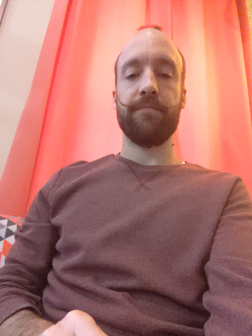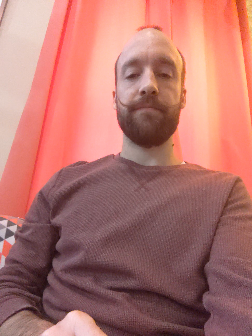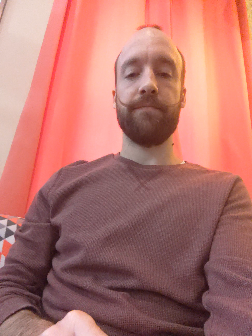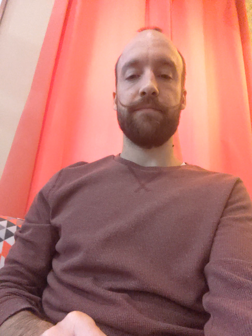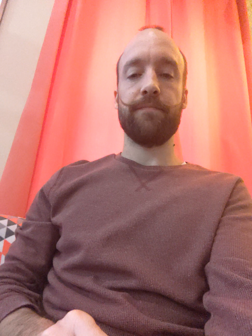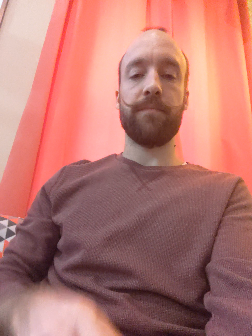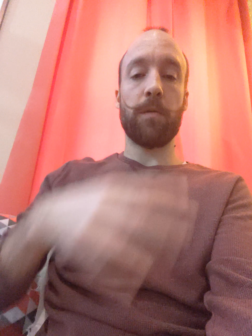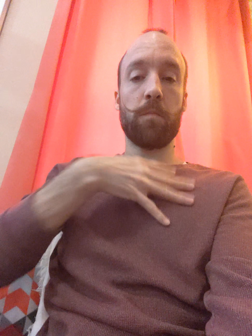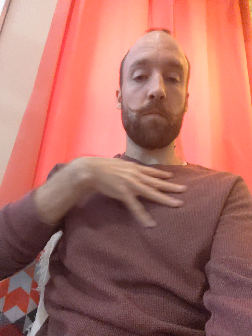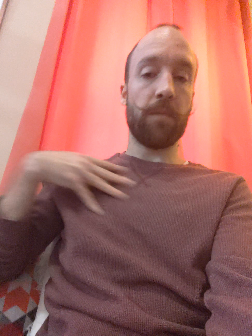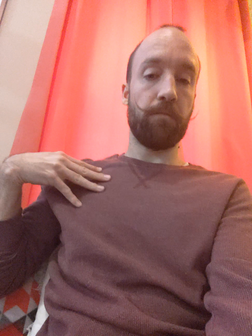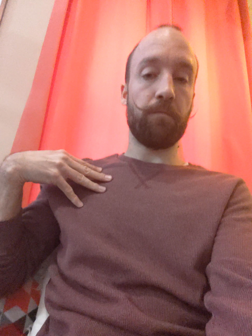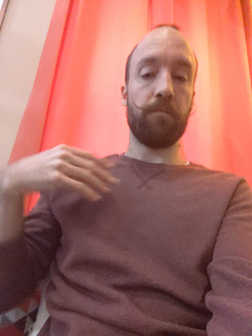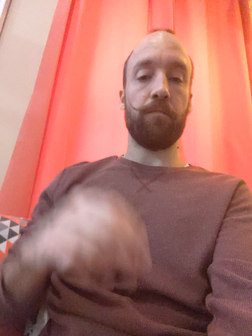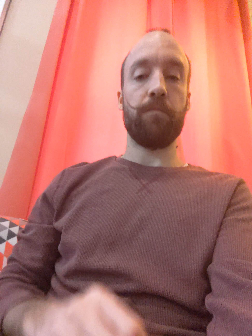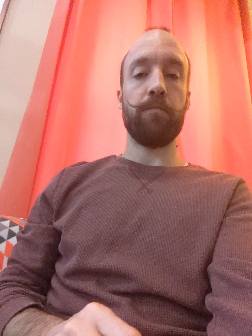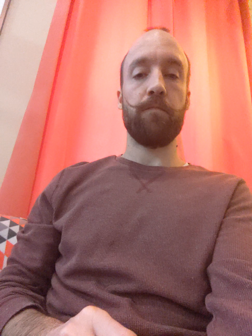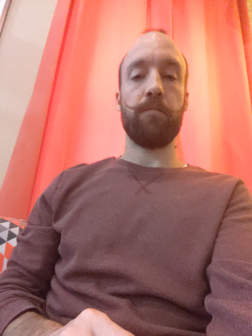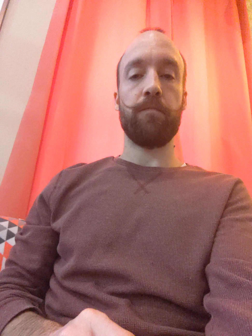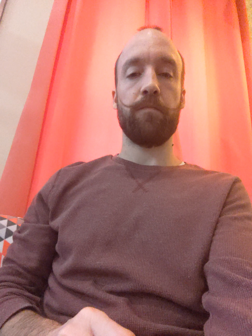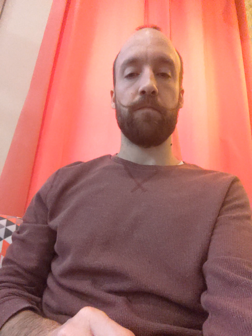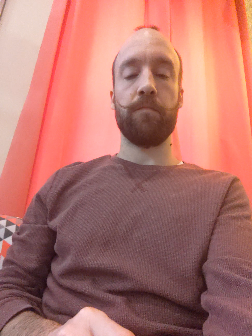zebra